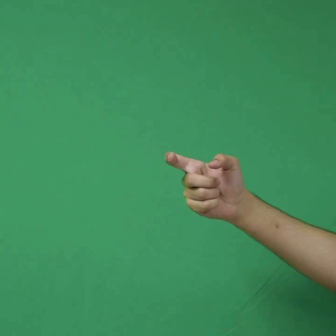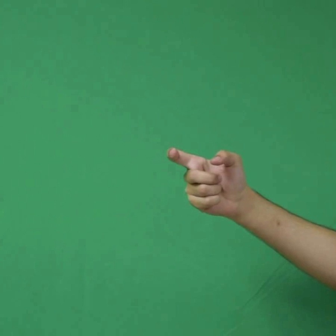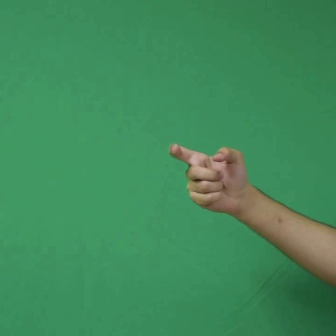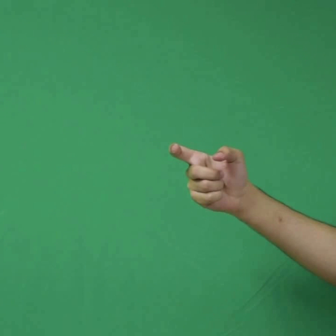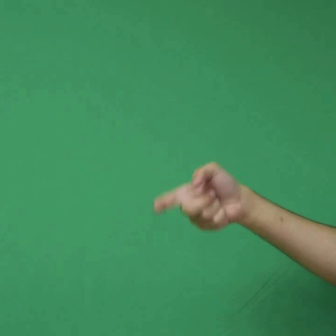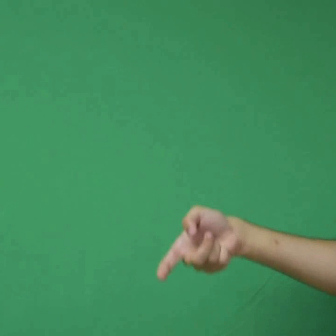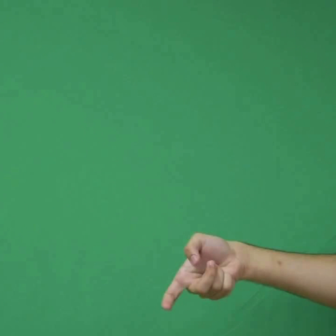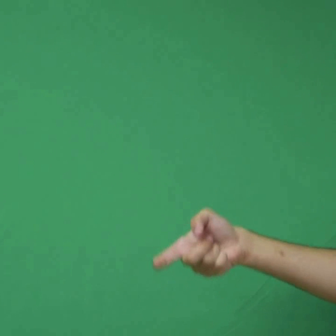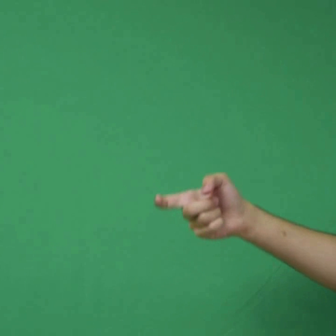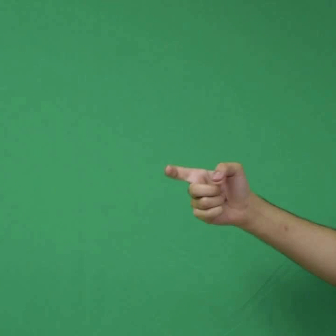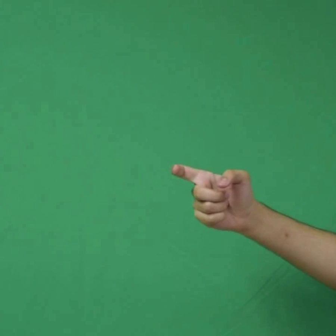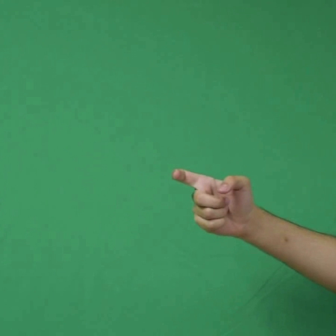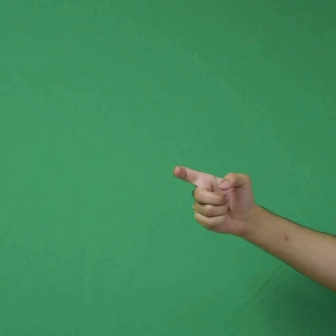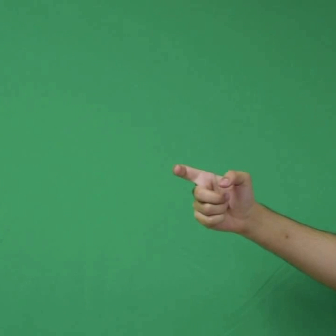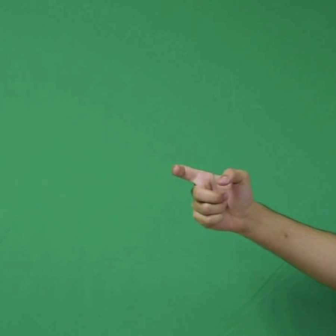Q